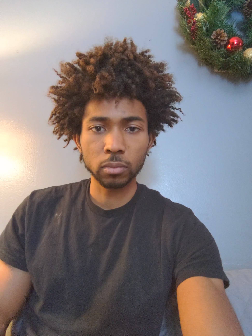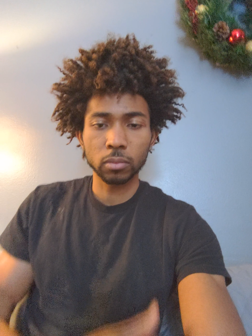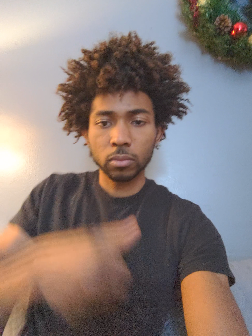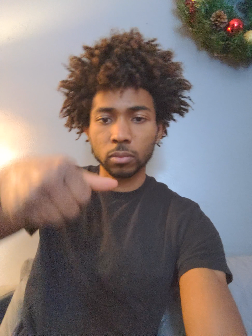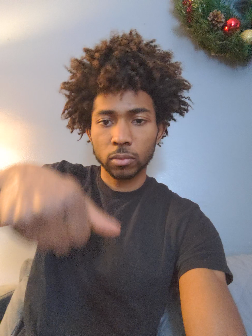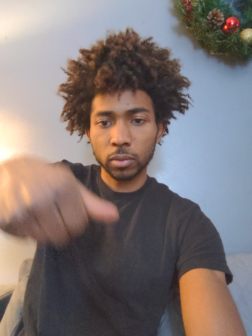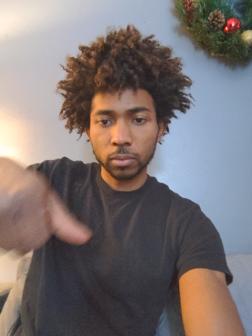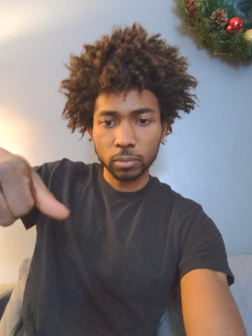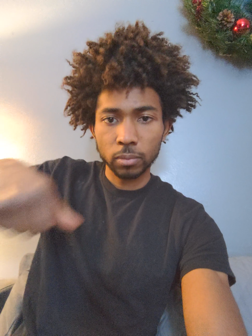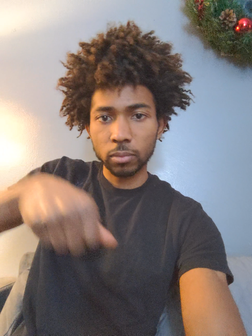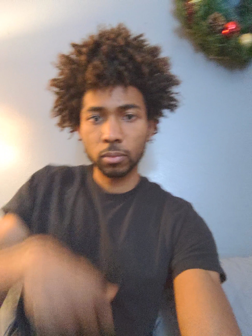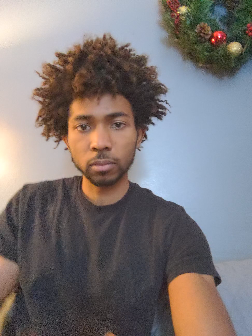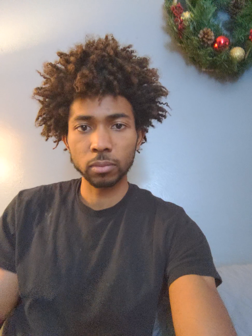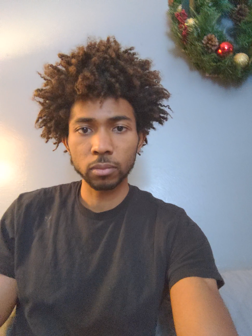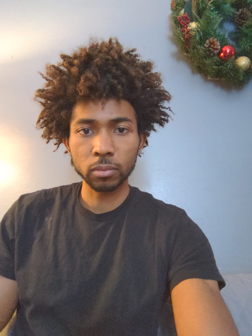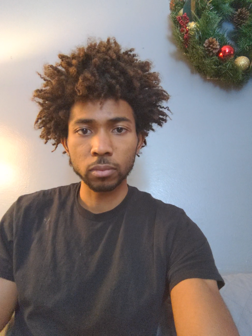puzzle